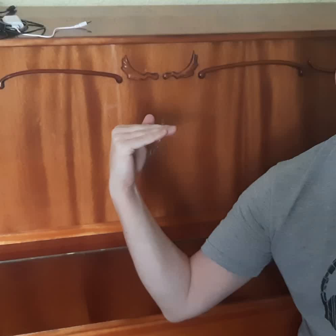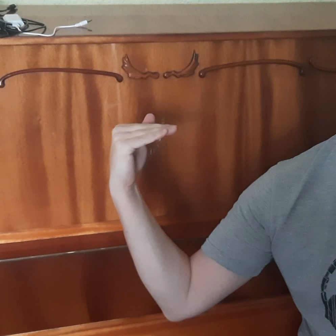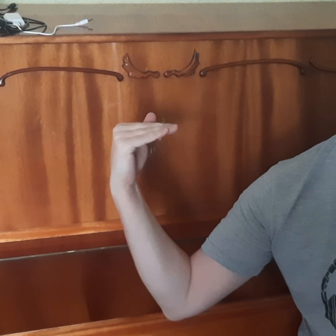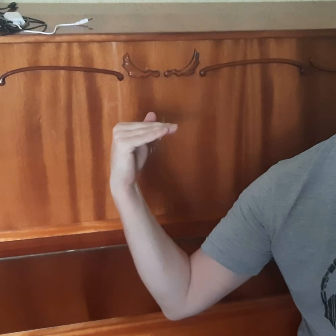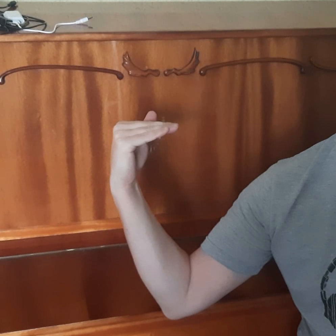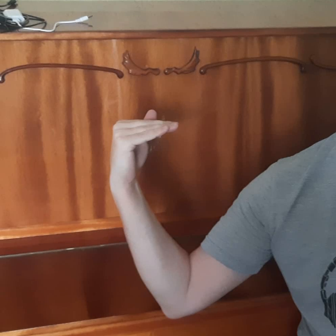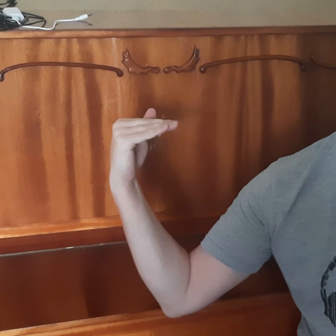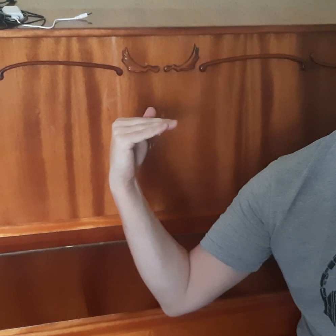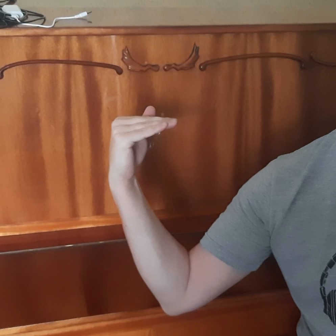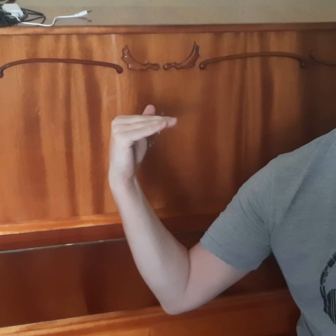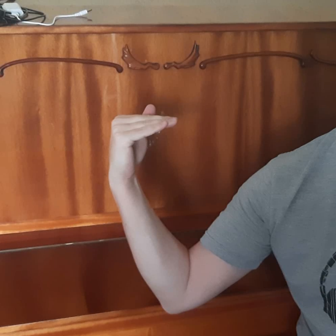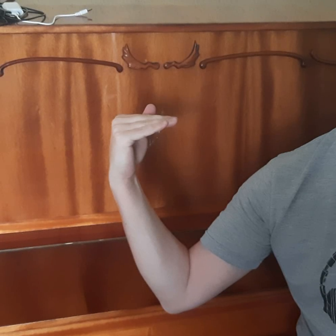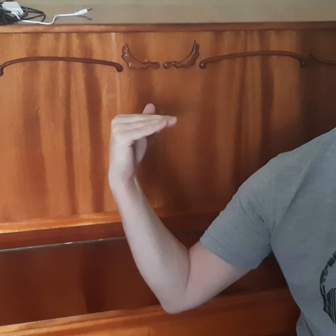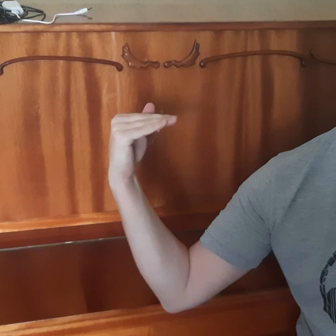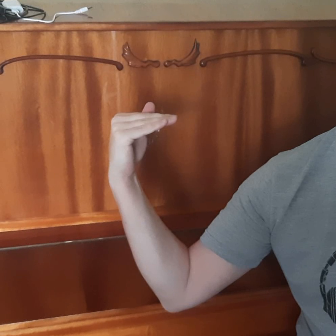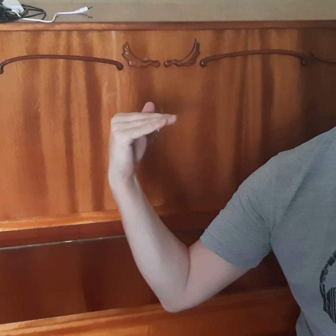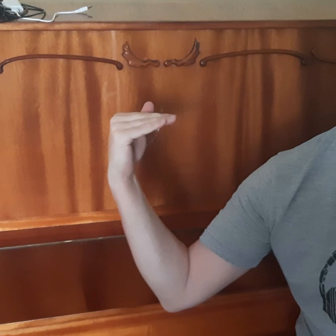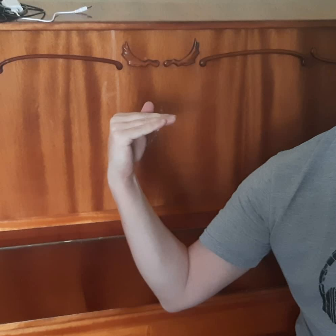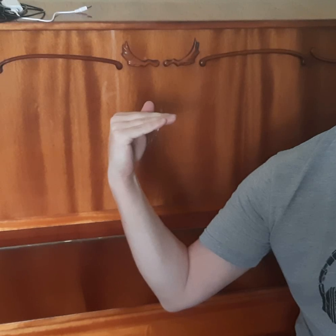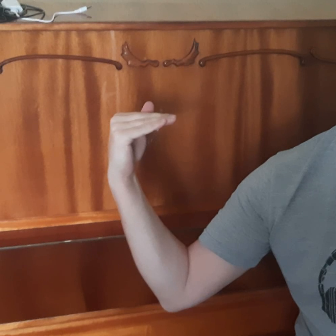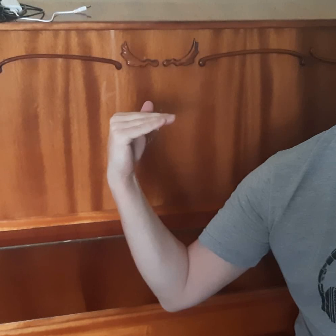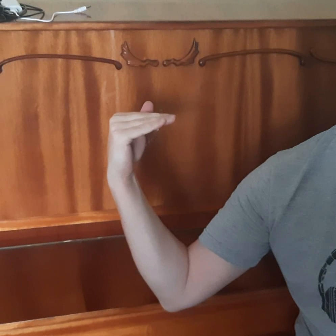Ф